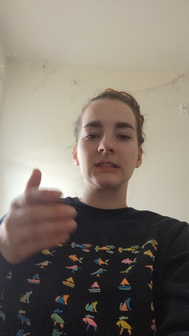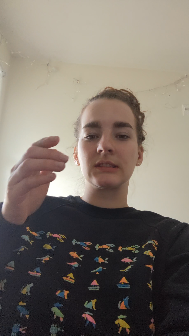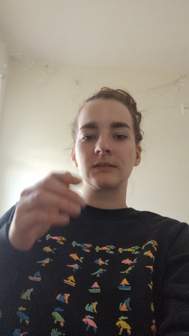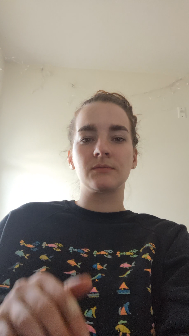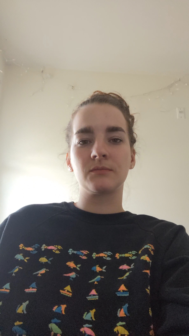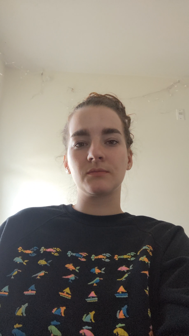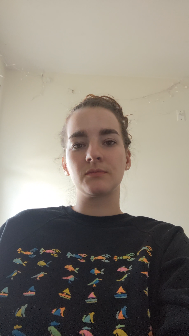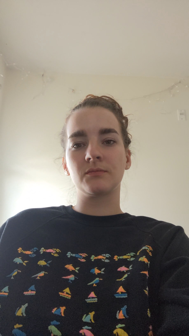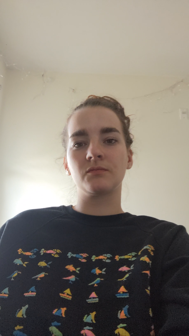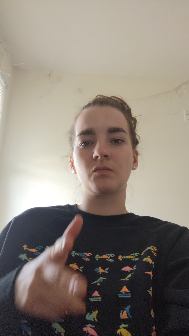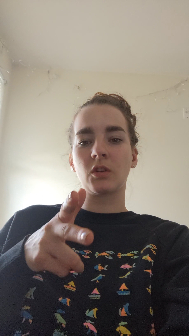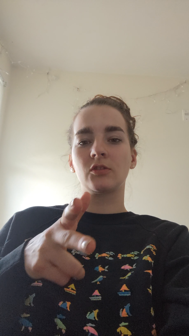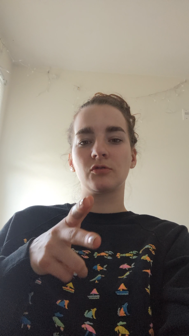garage